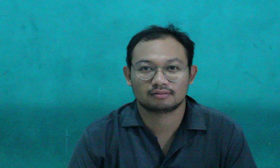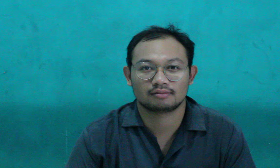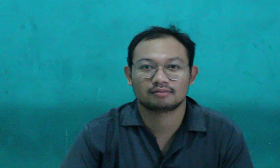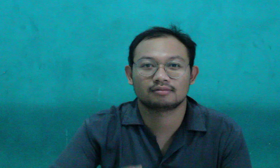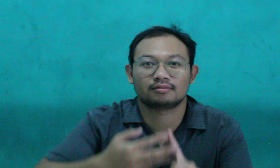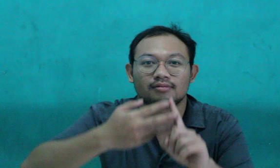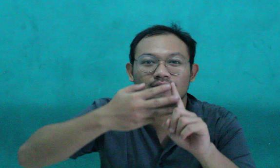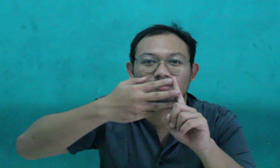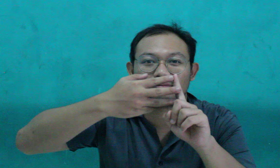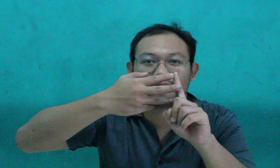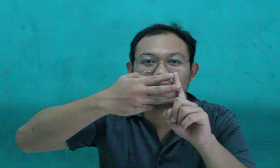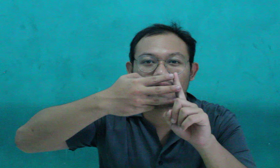B